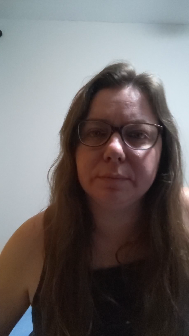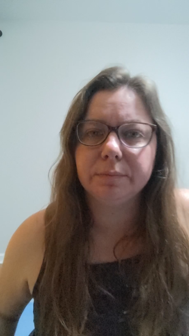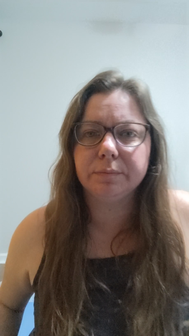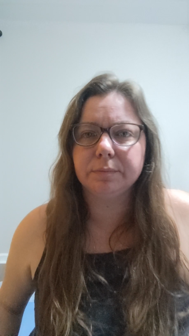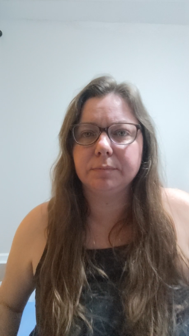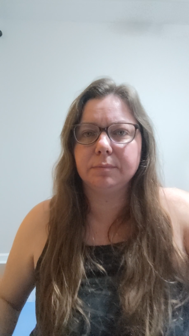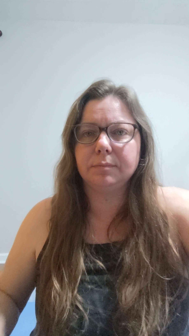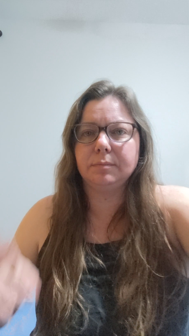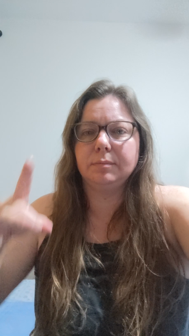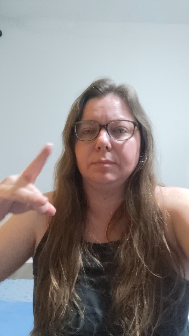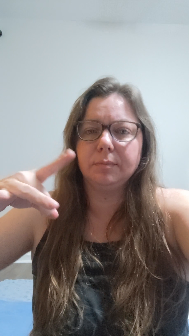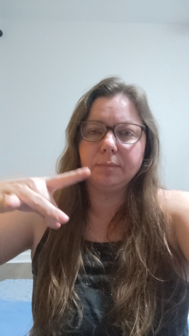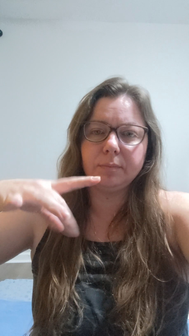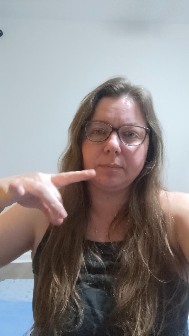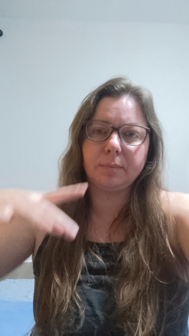pumpkin